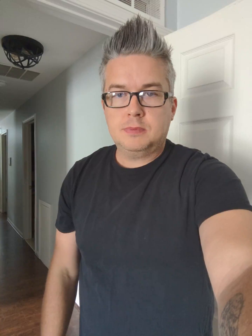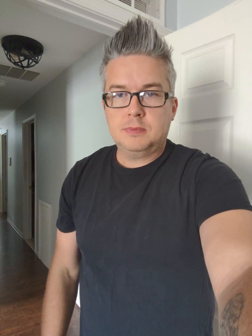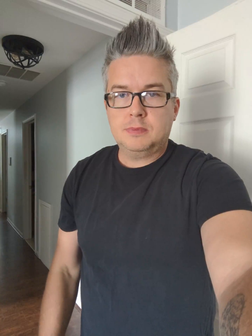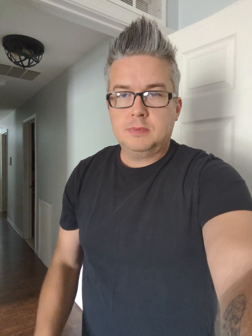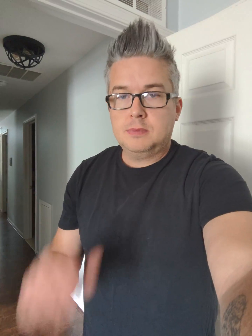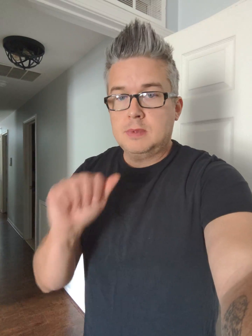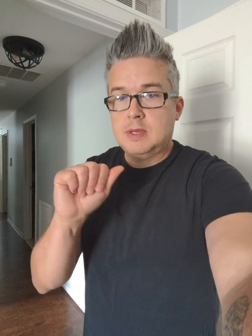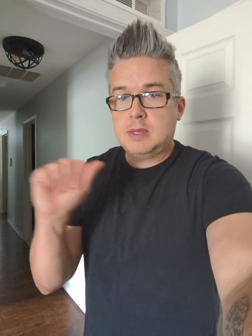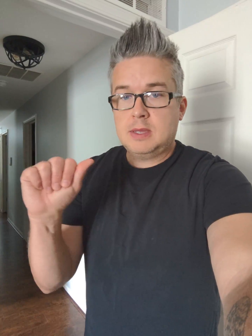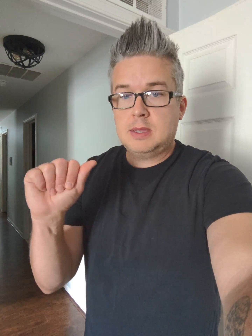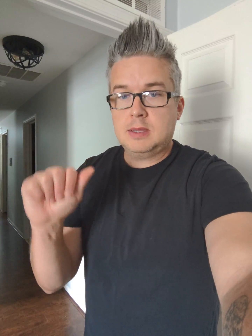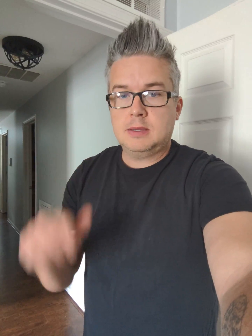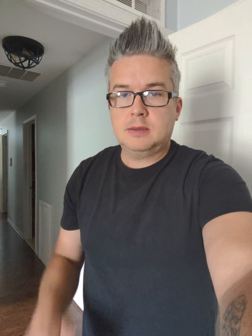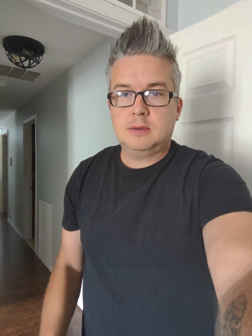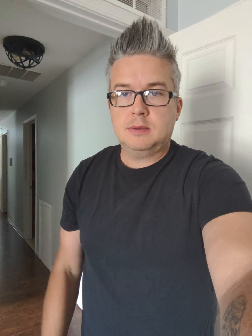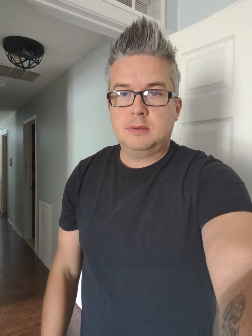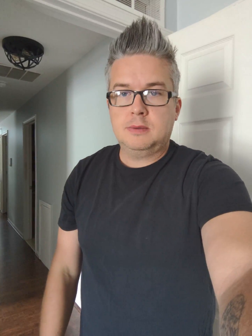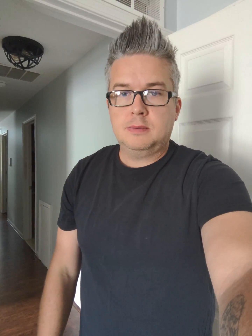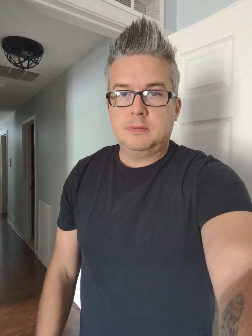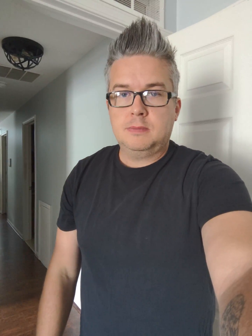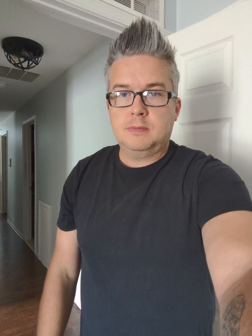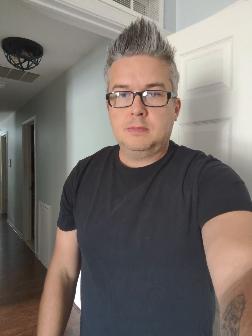a